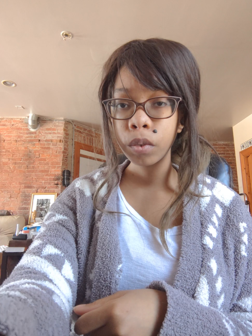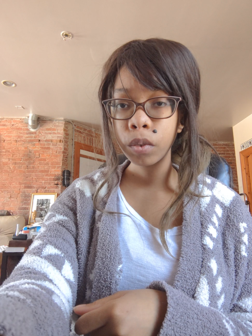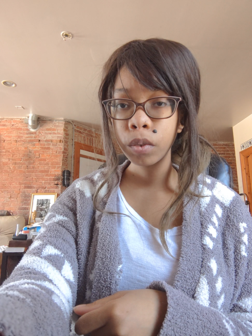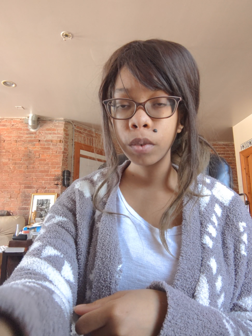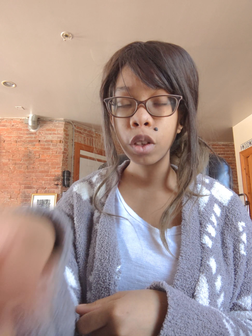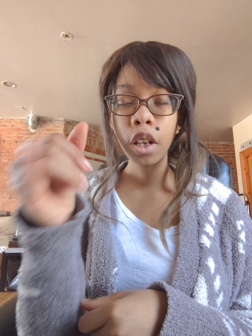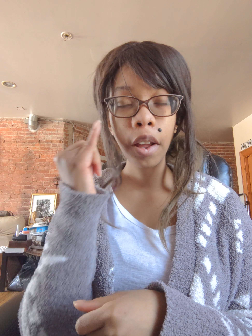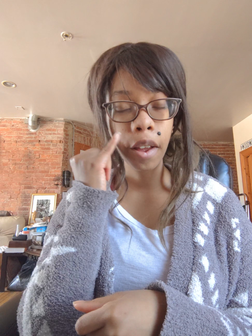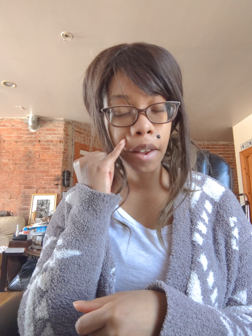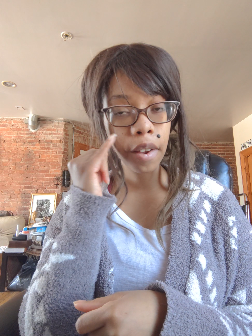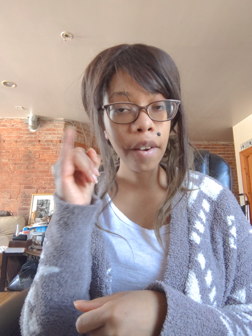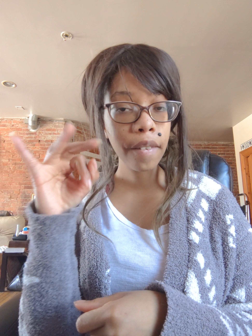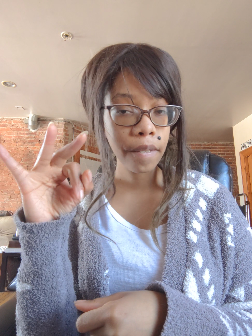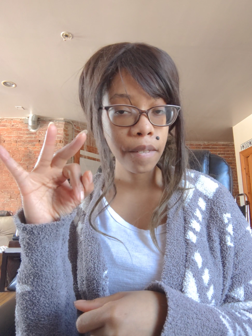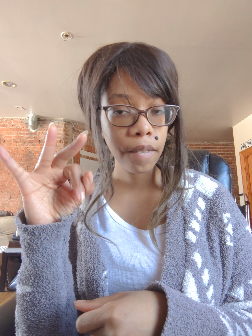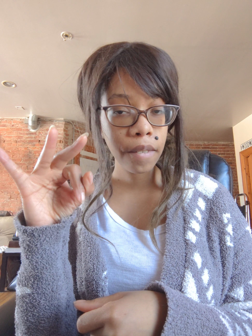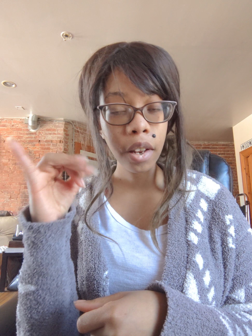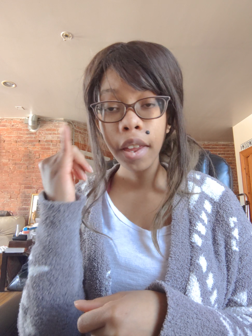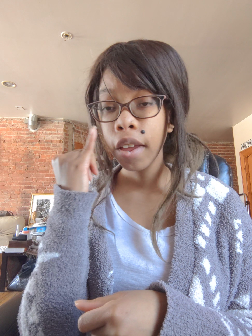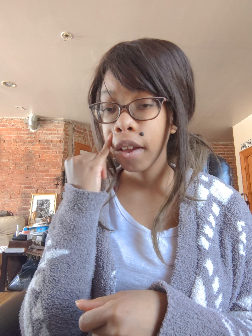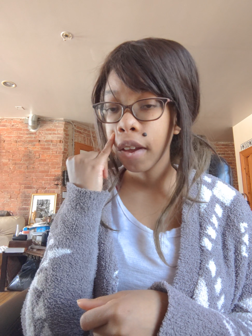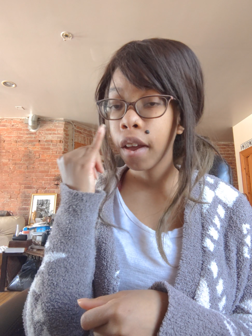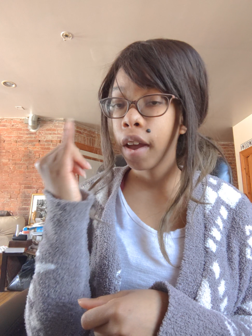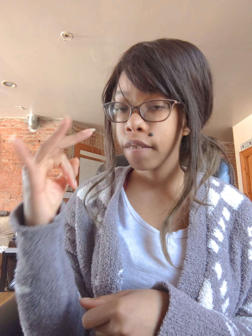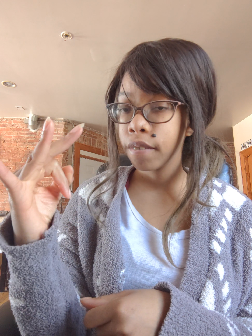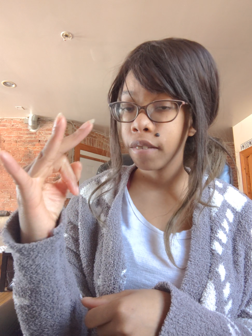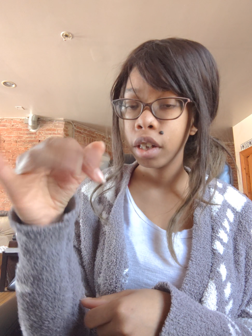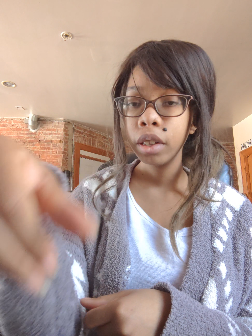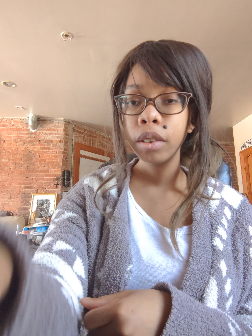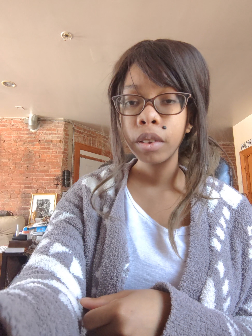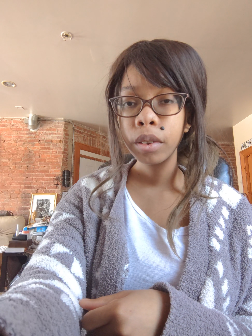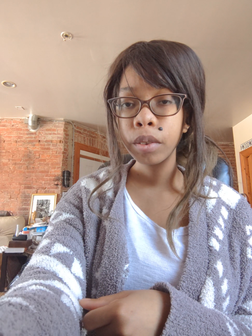if